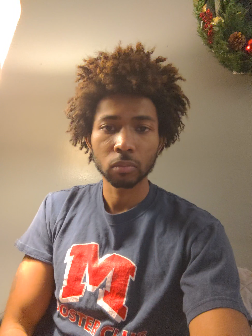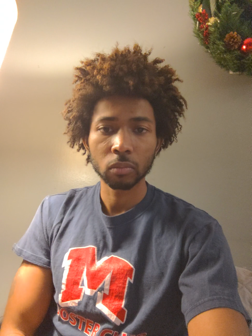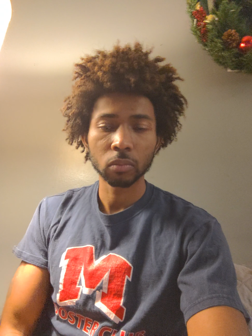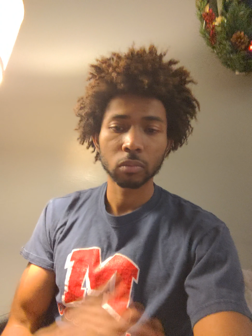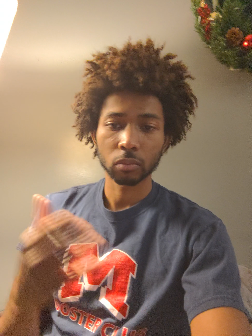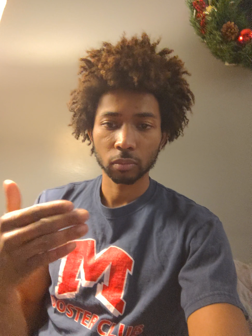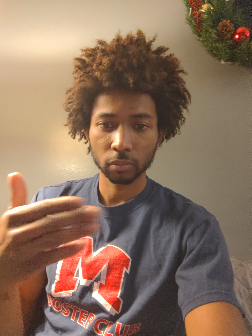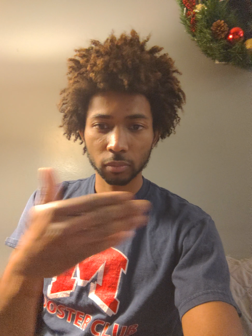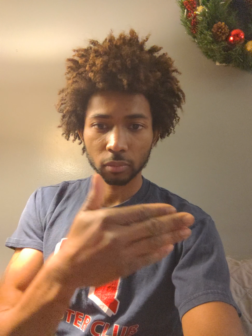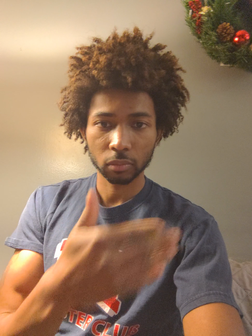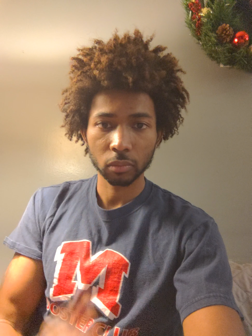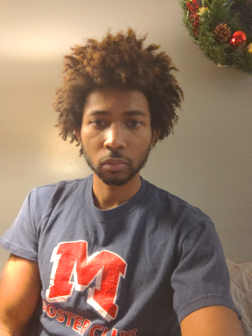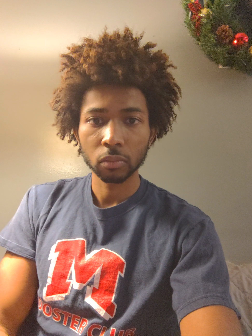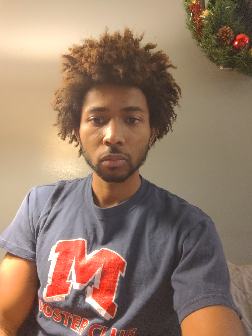fish